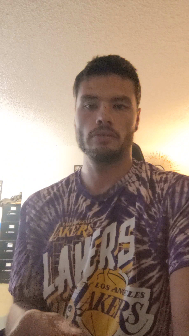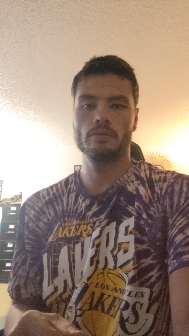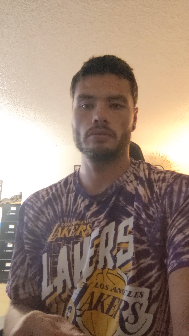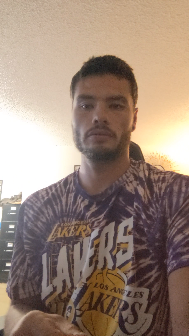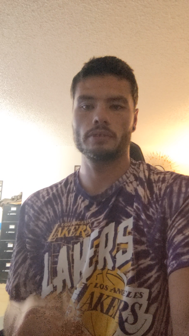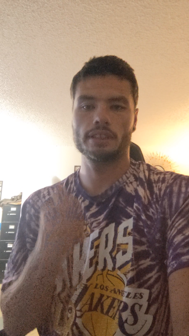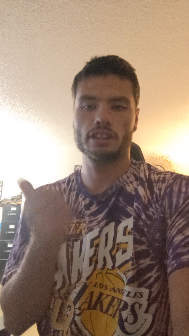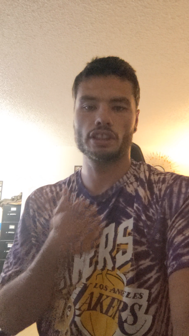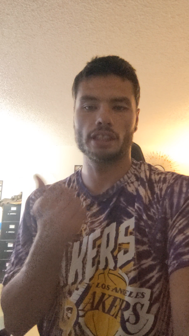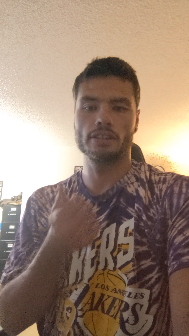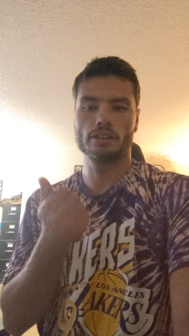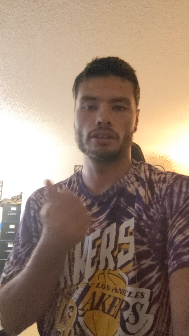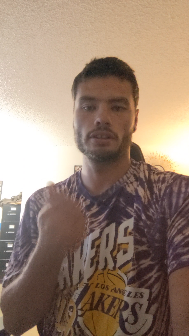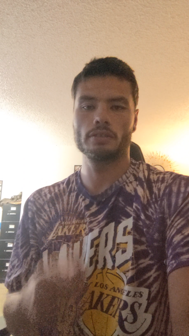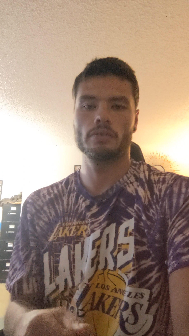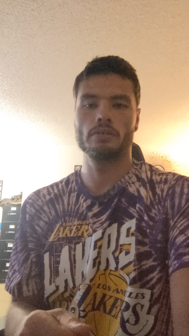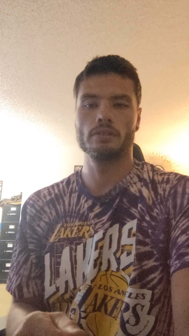chase